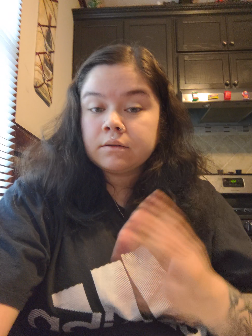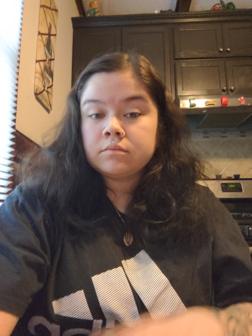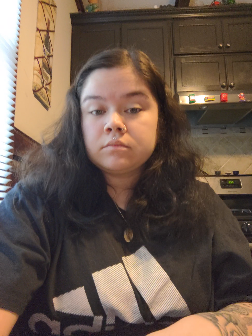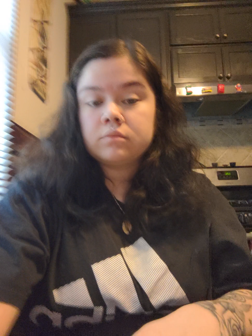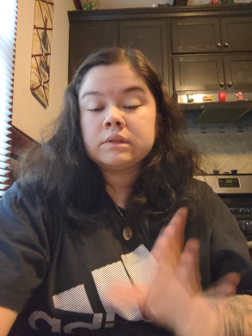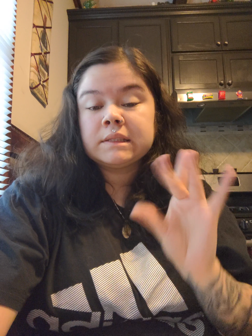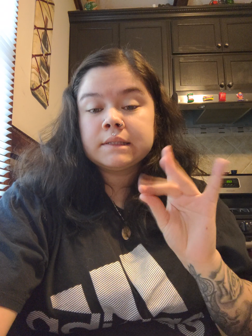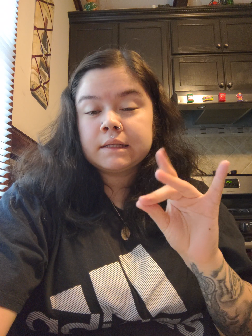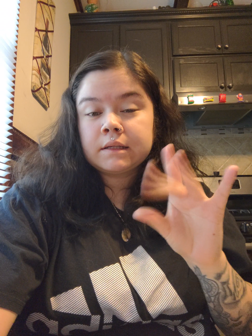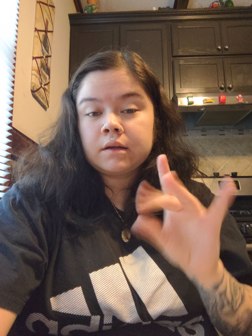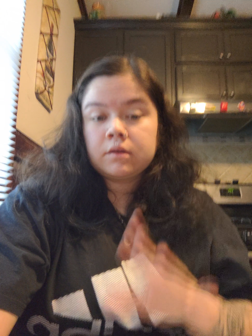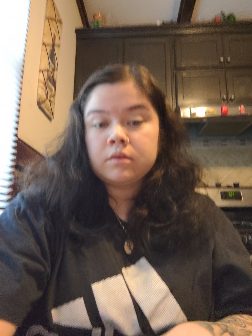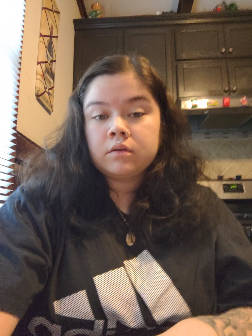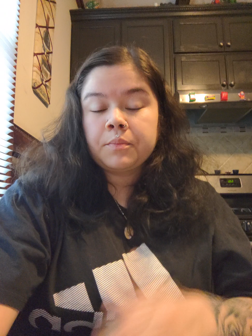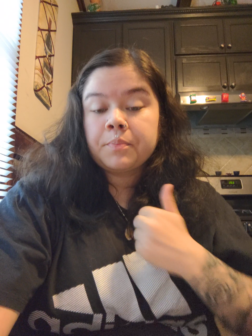sticky